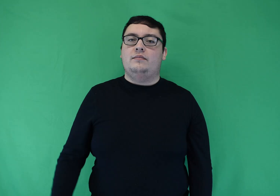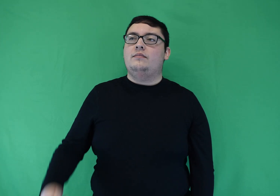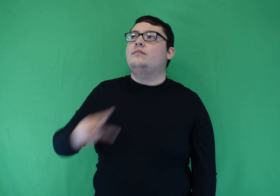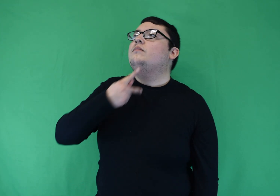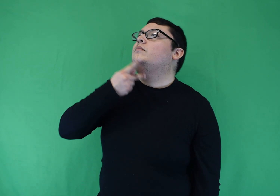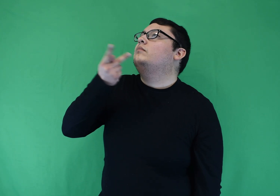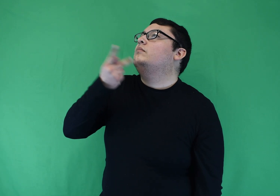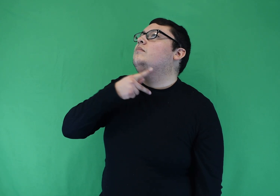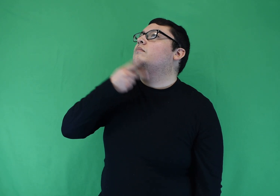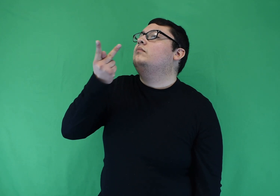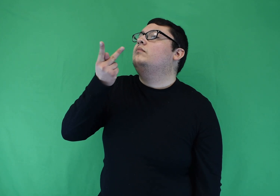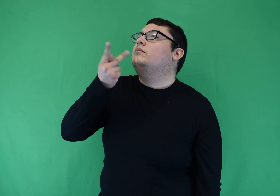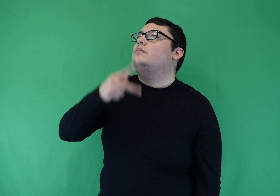voz